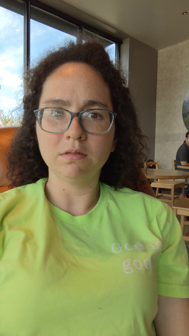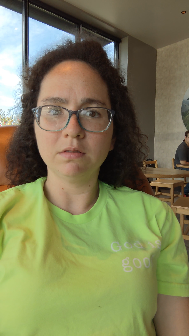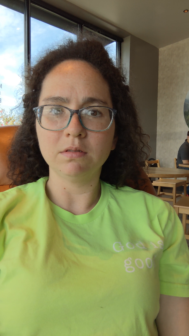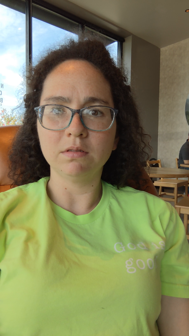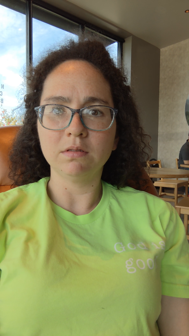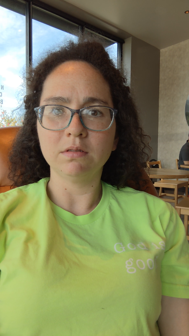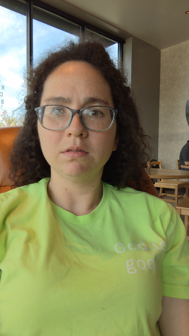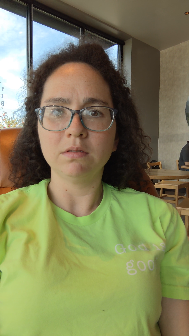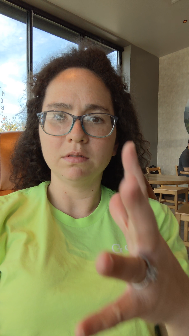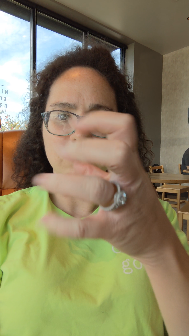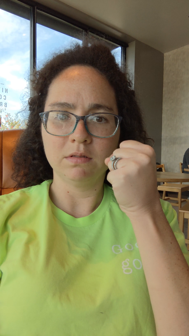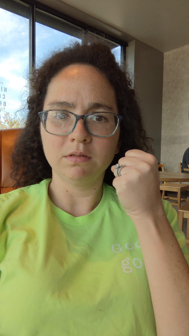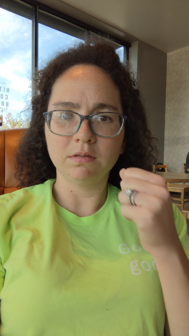get